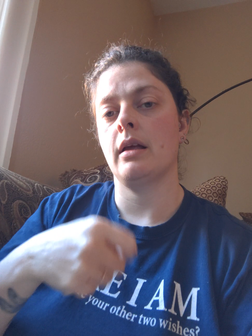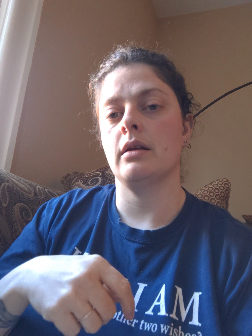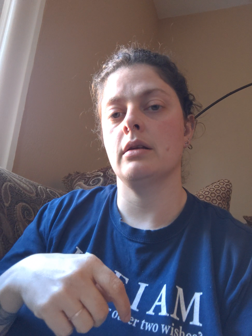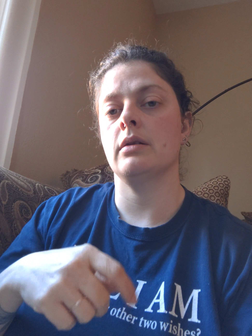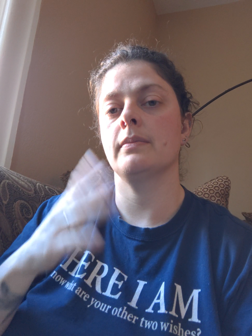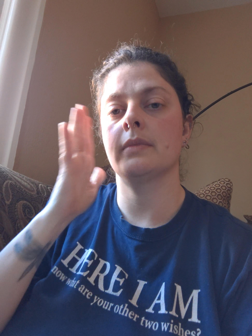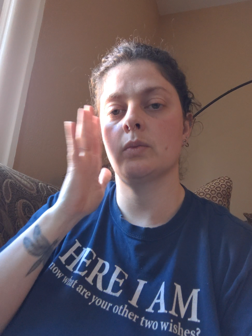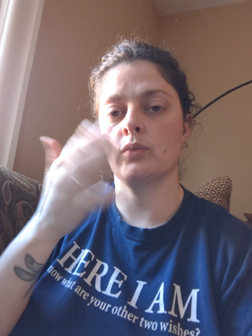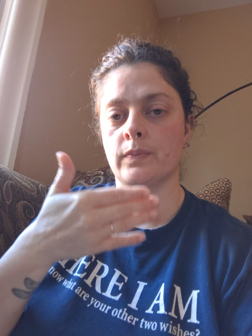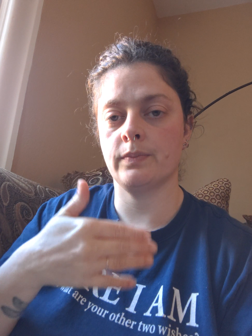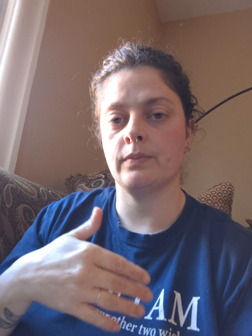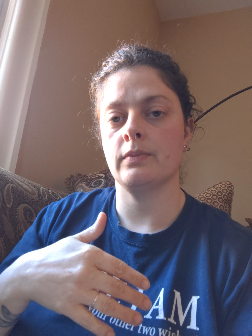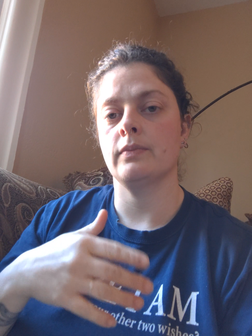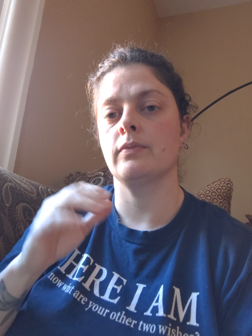bedroom